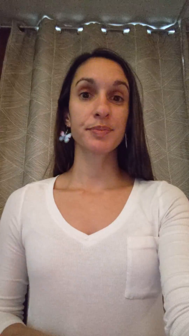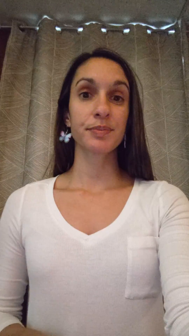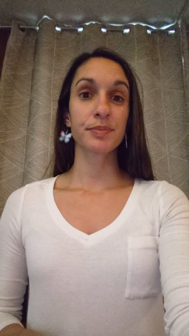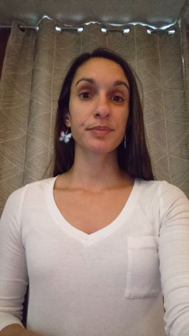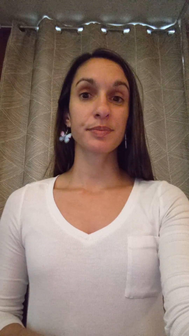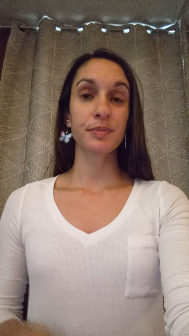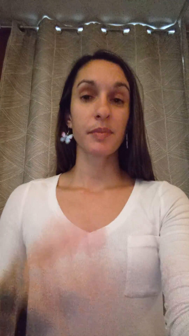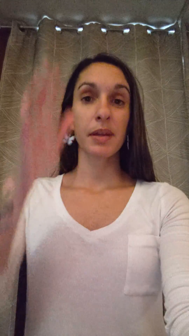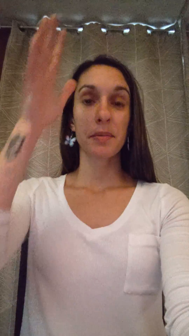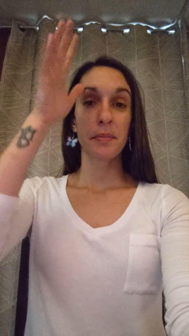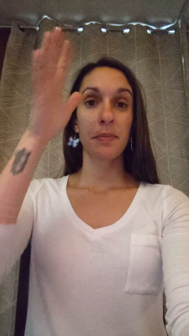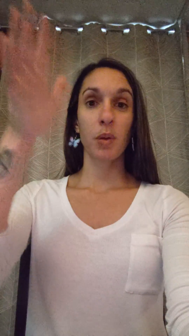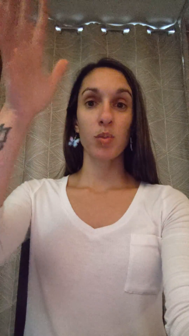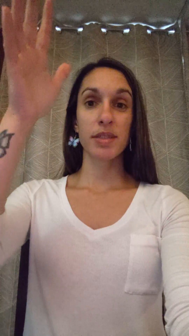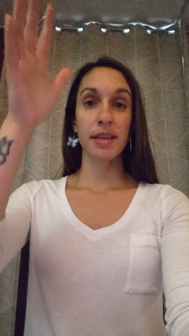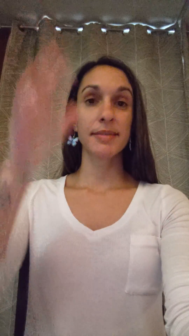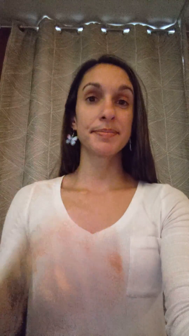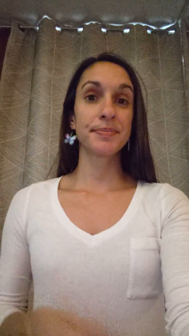moose